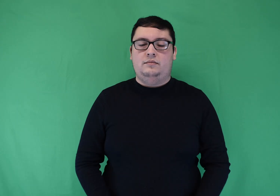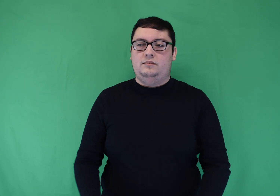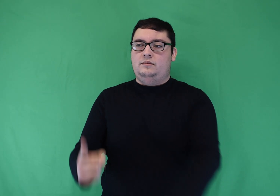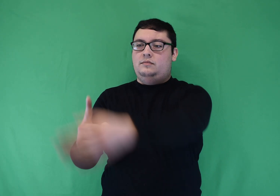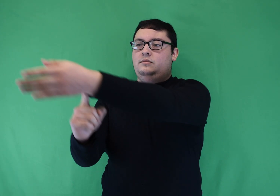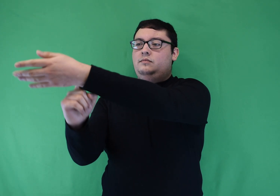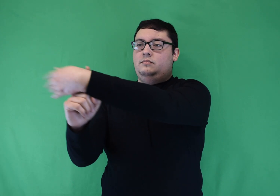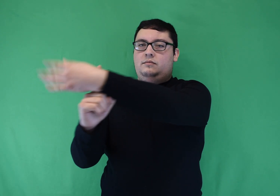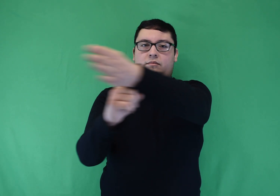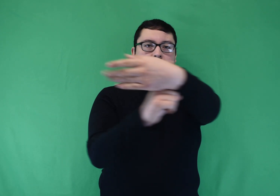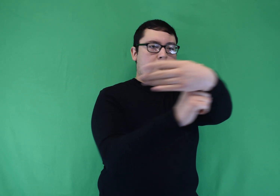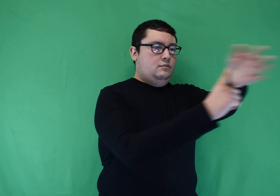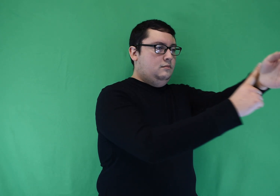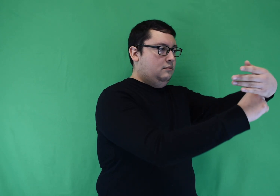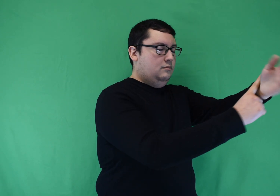ambulancia